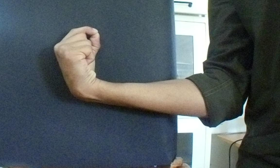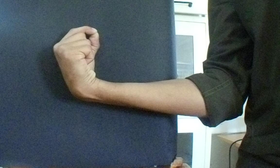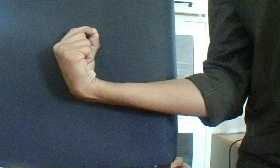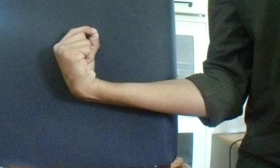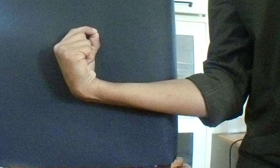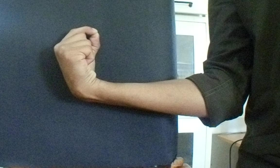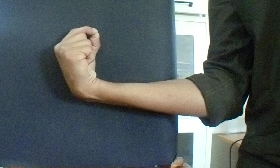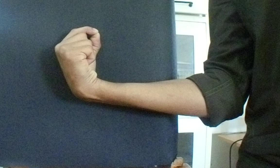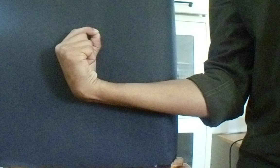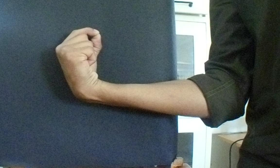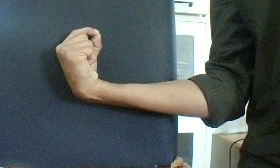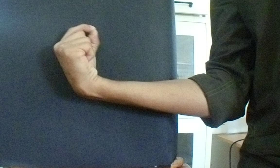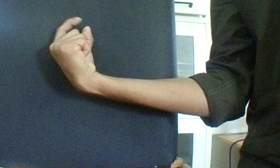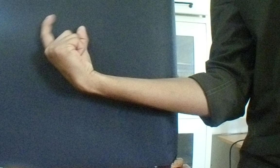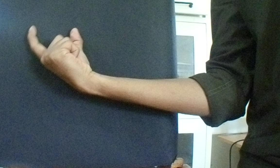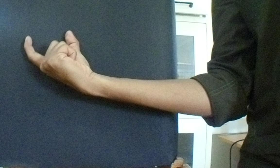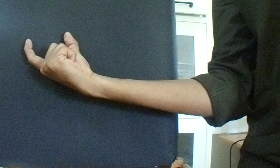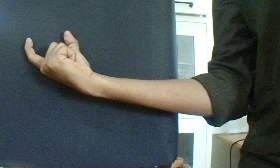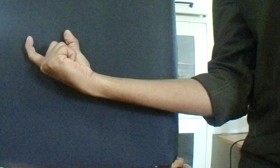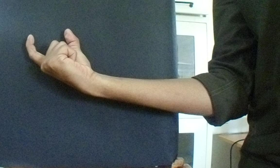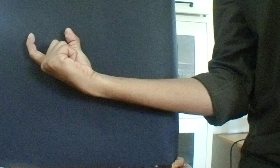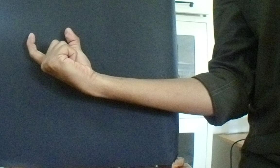thief